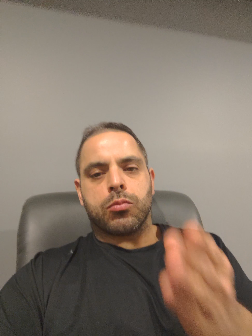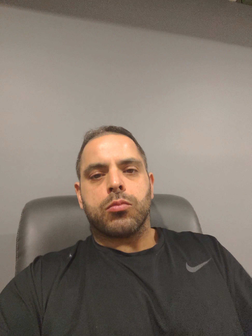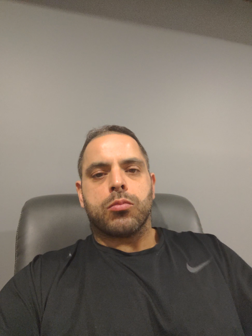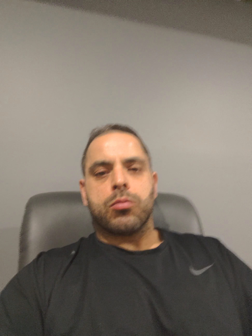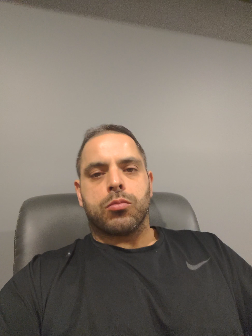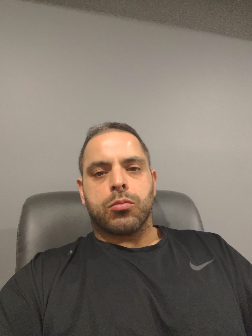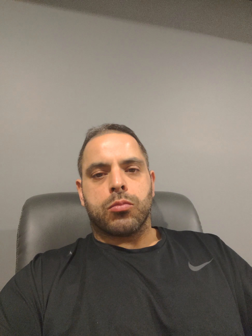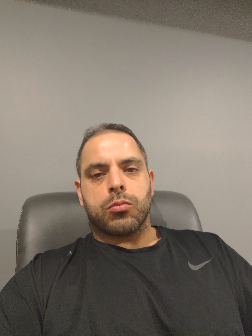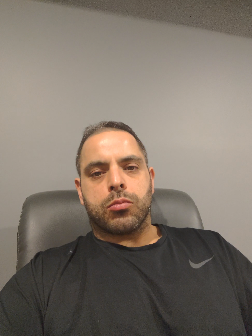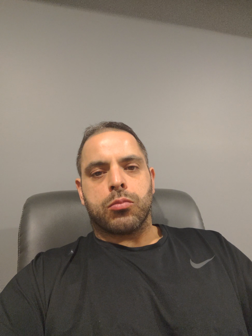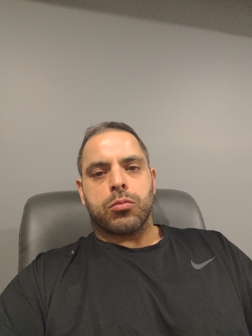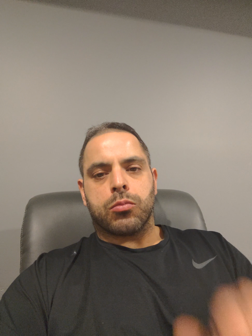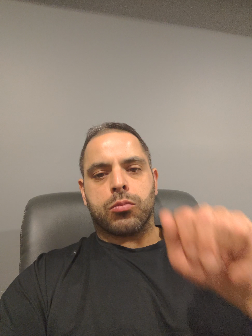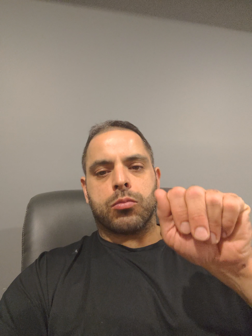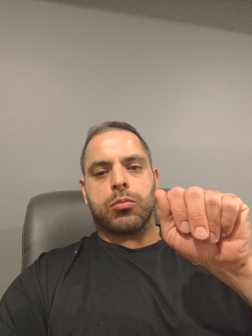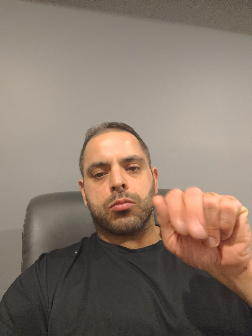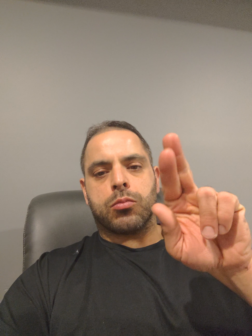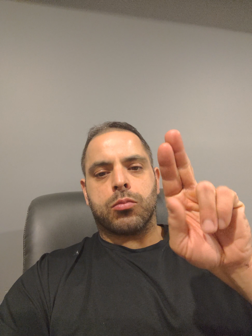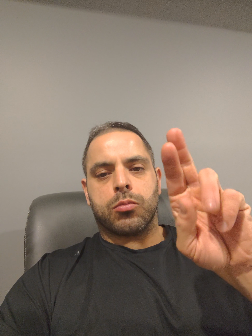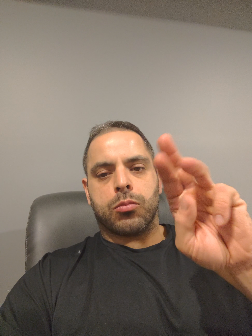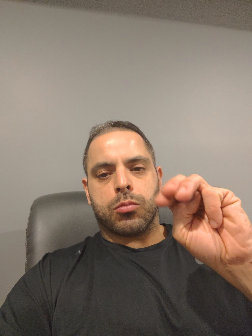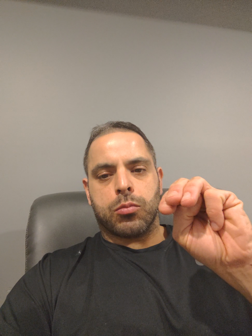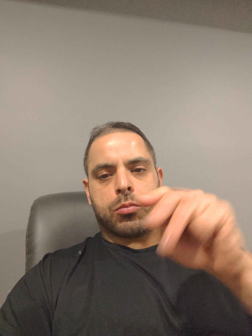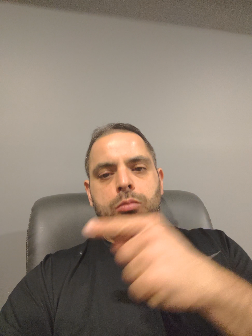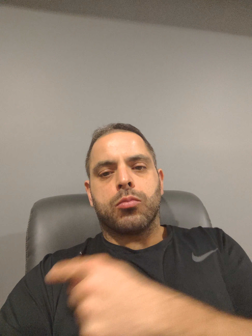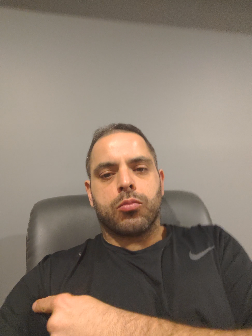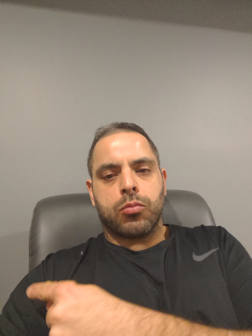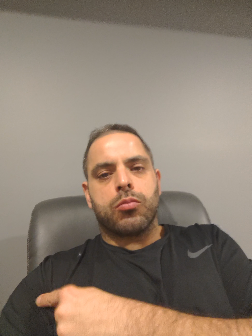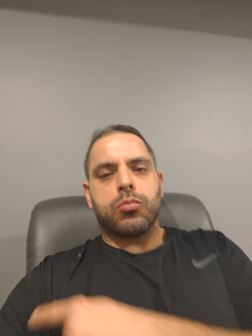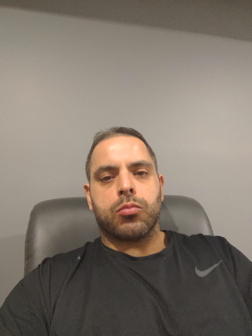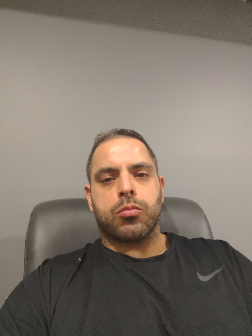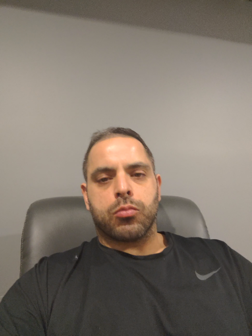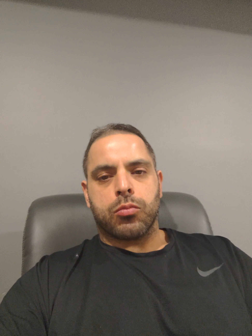arm